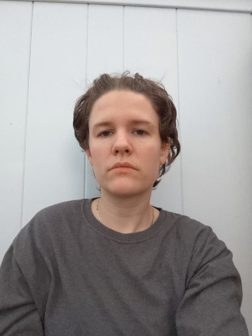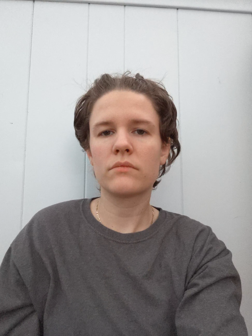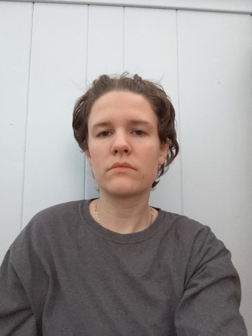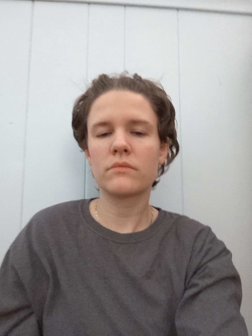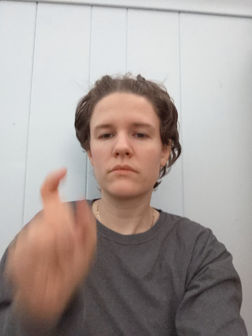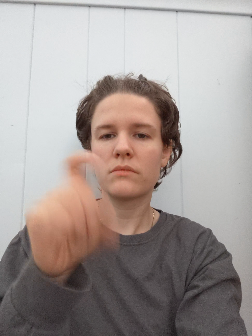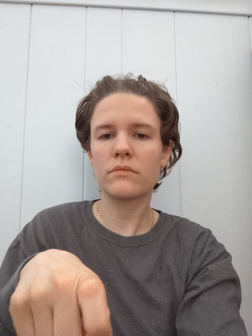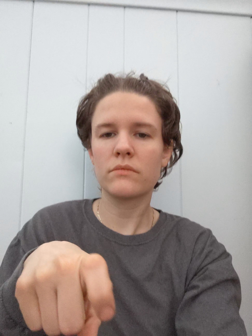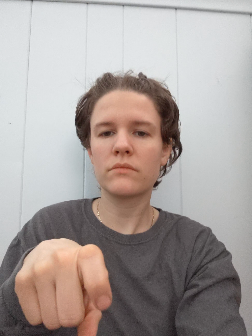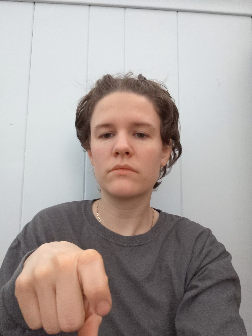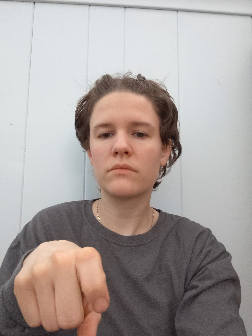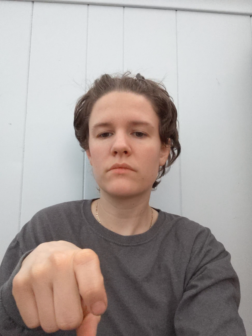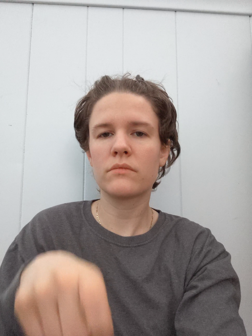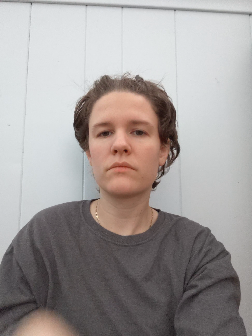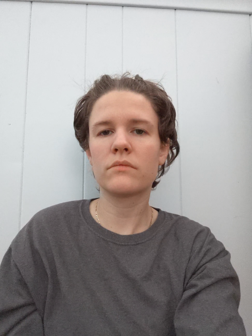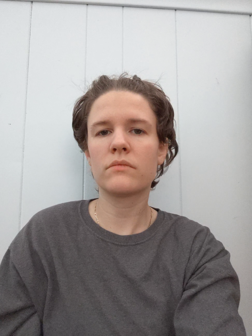have to